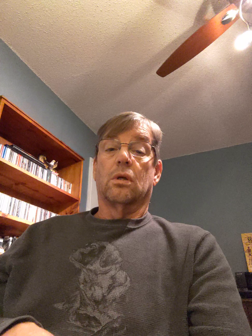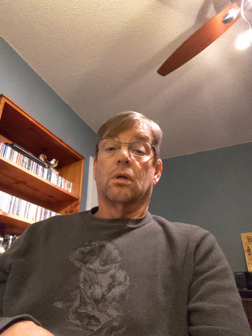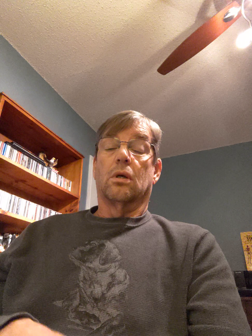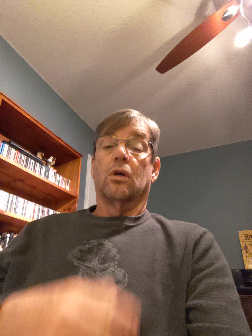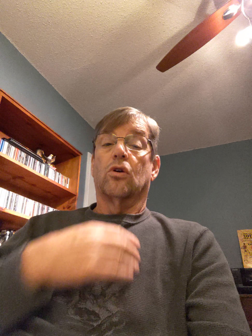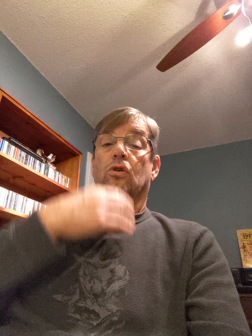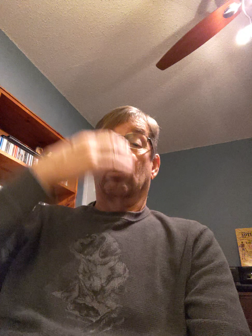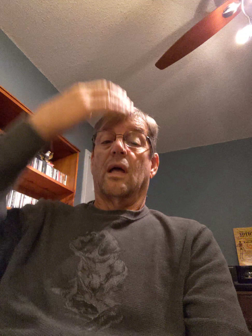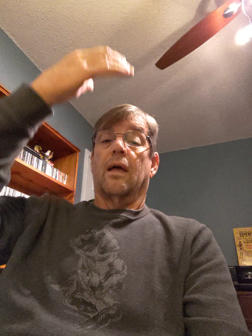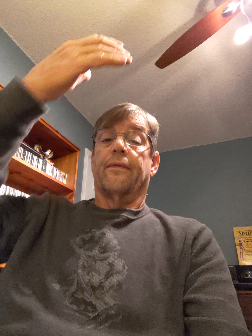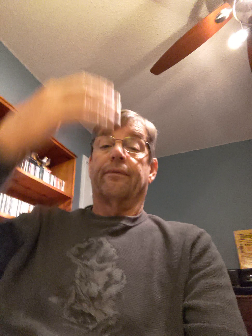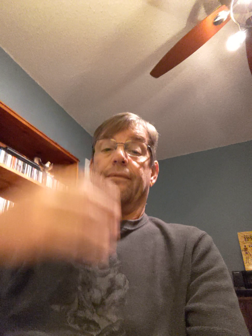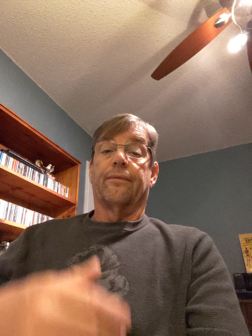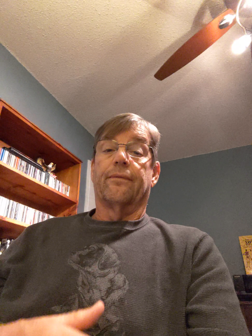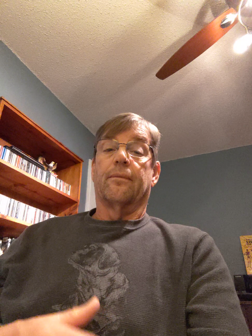giraffe